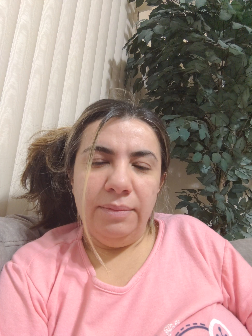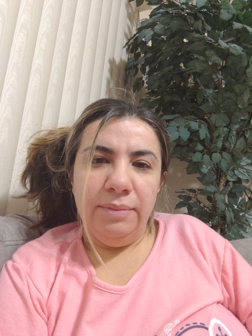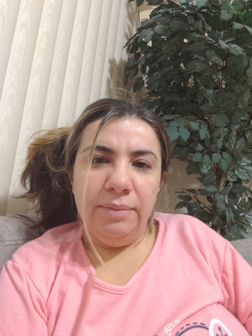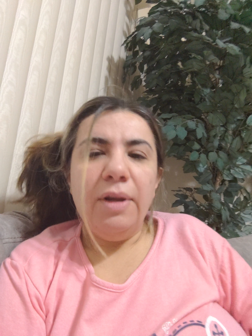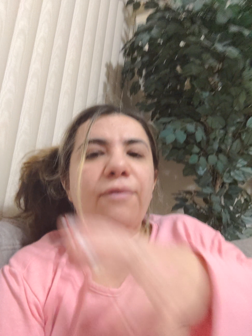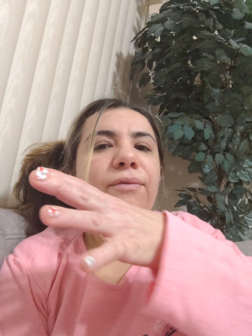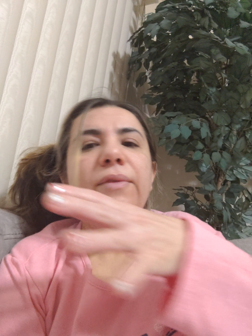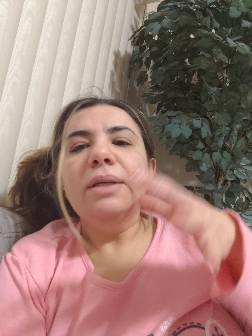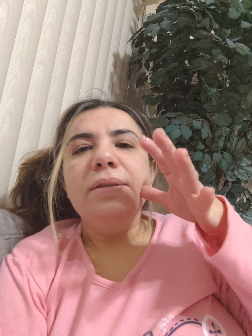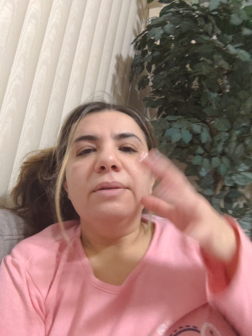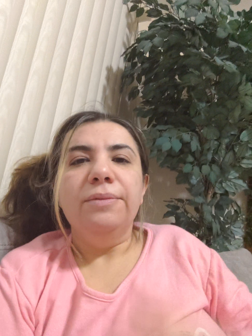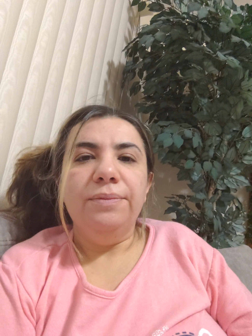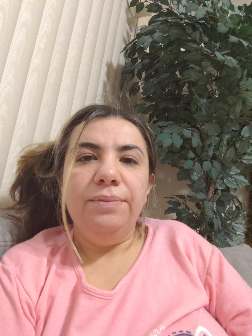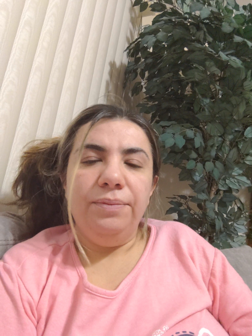farm